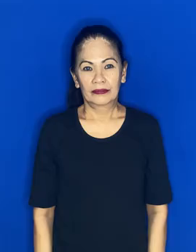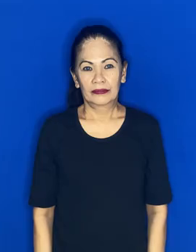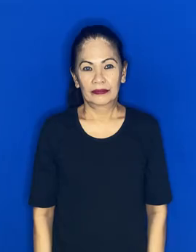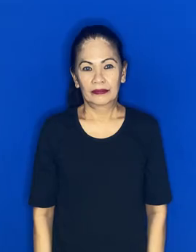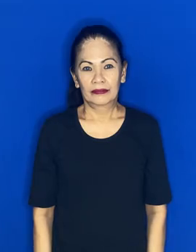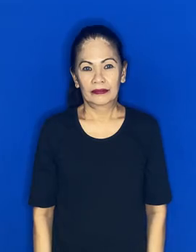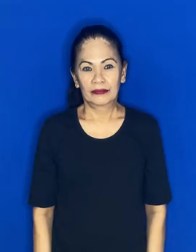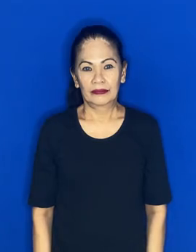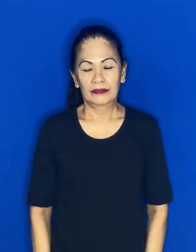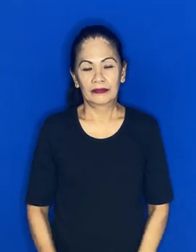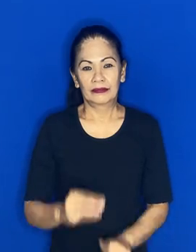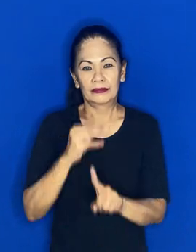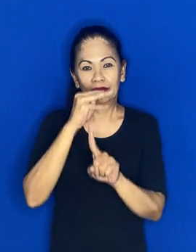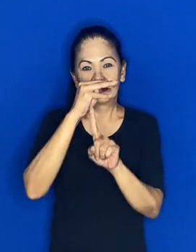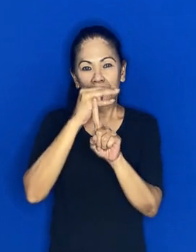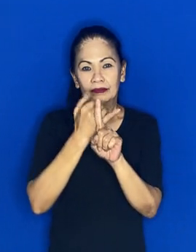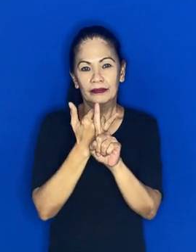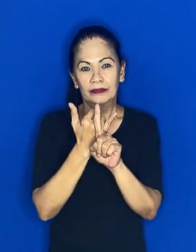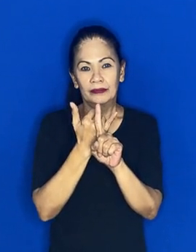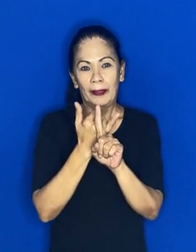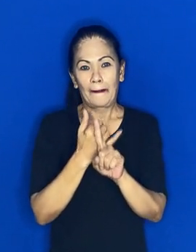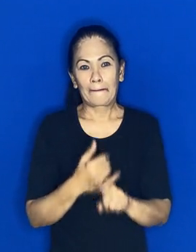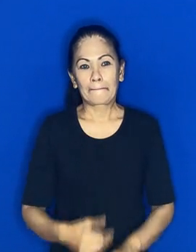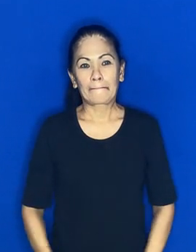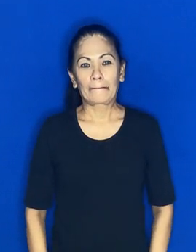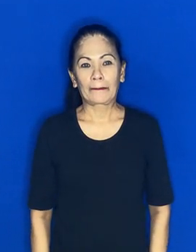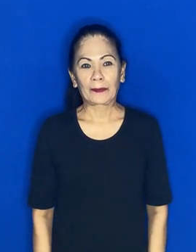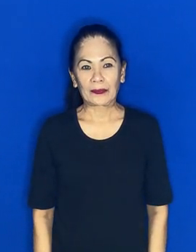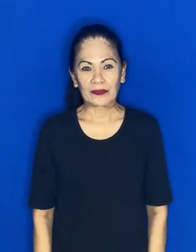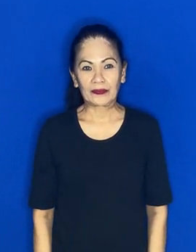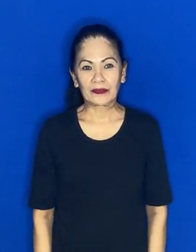may